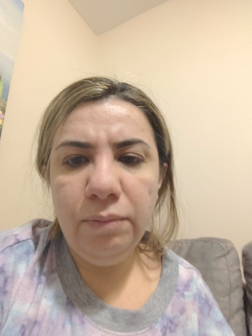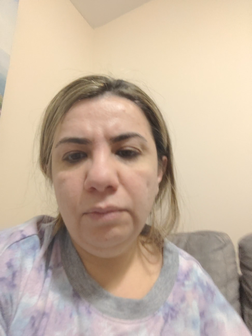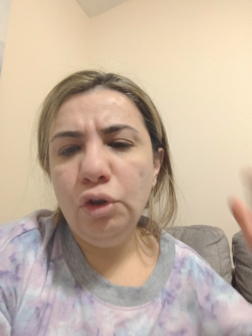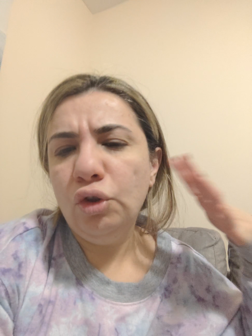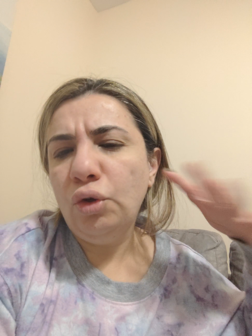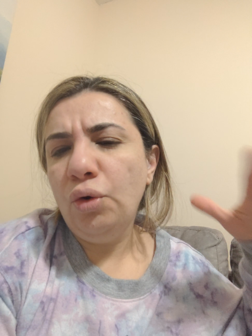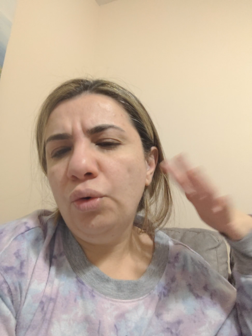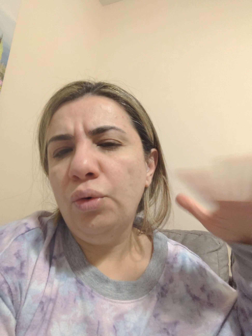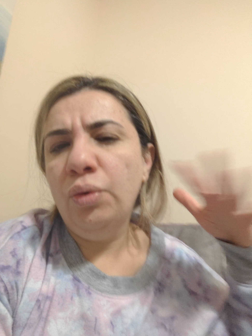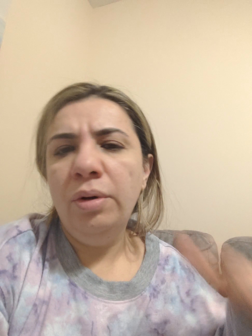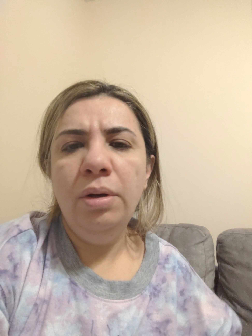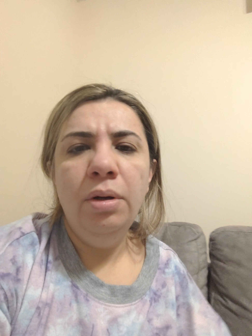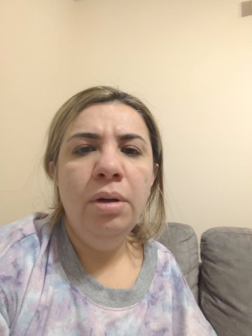noisy